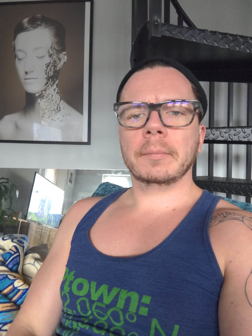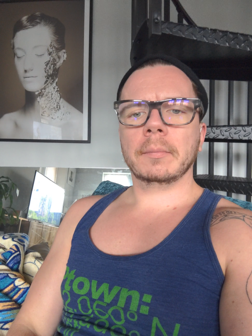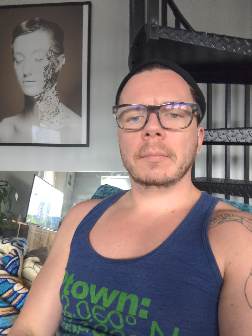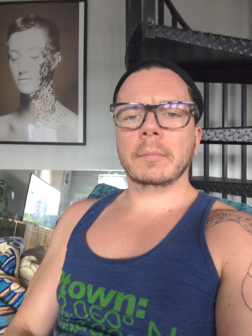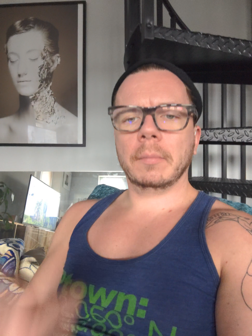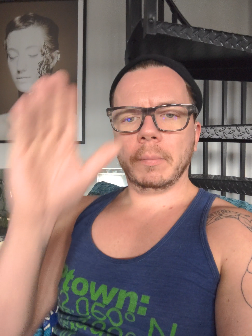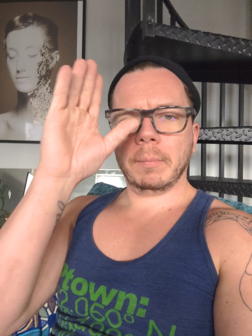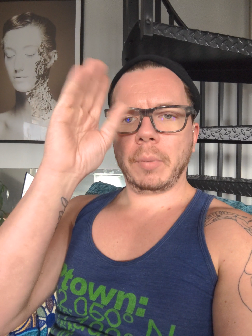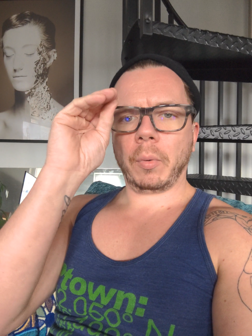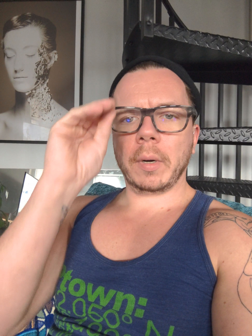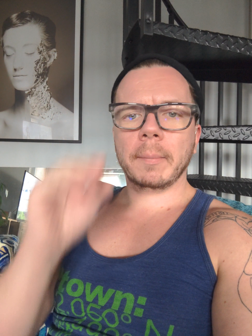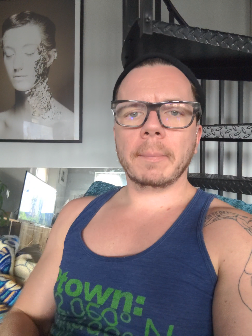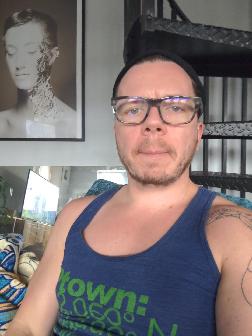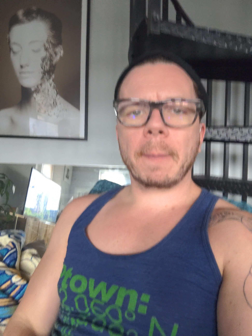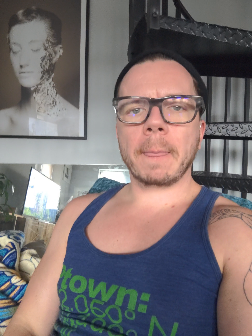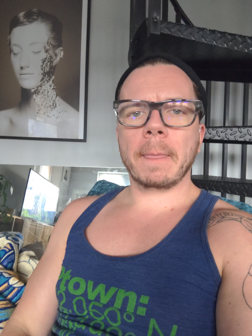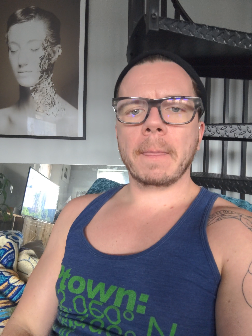boy